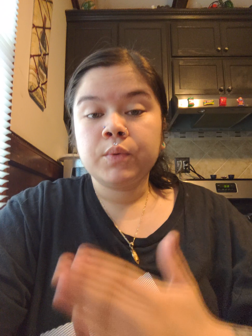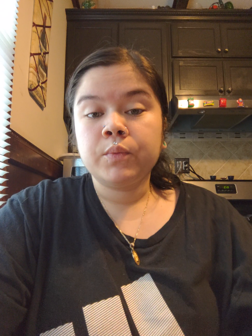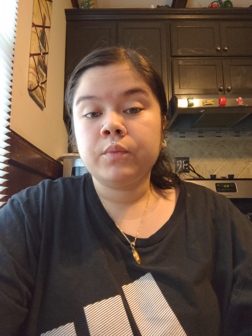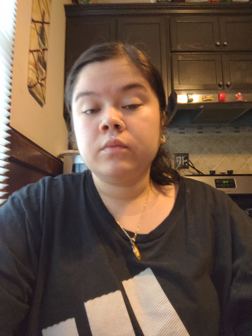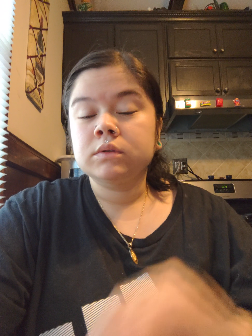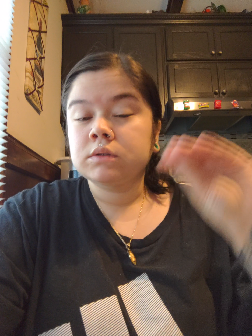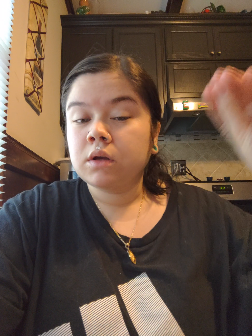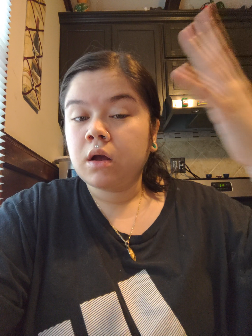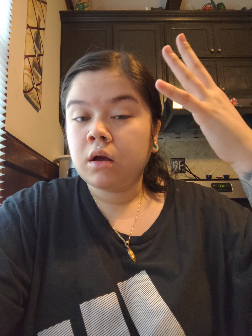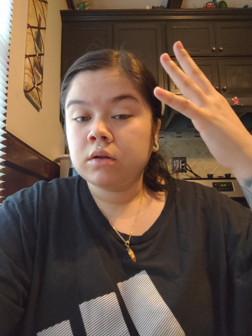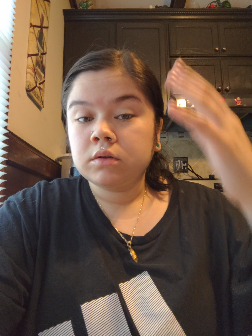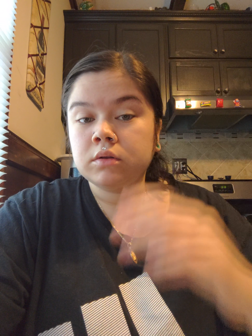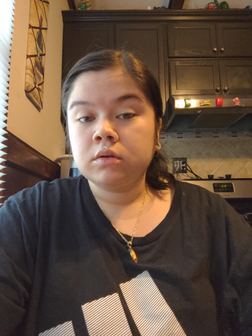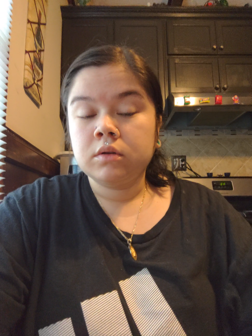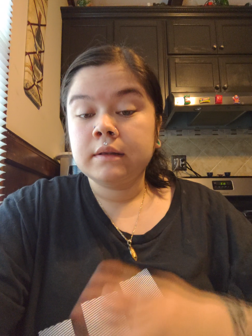sun